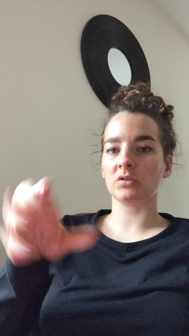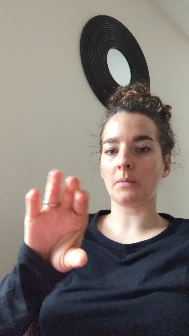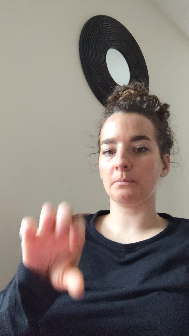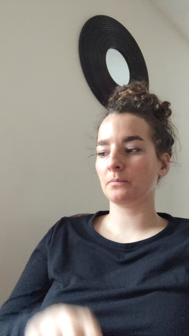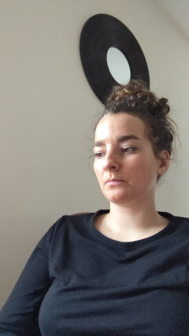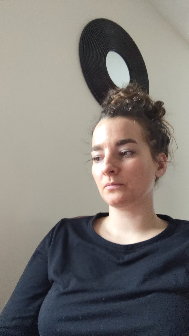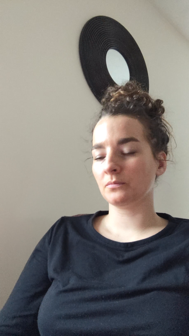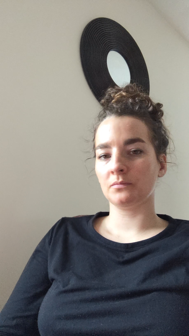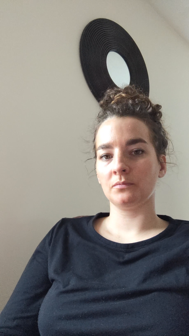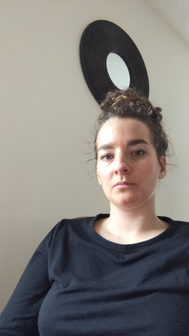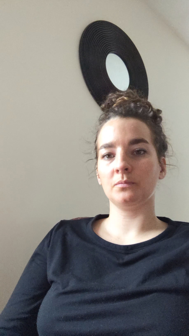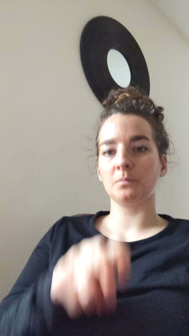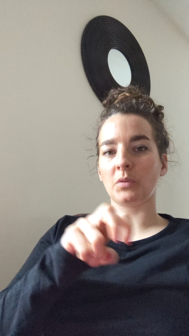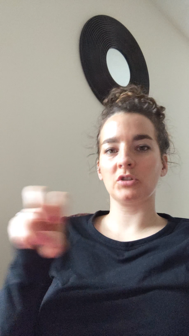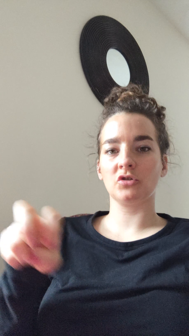bench